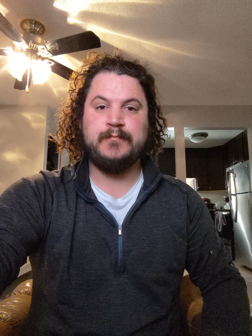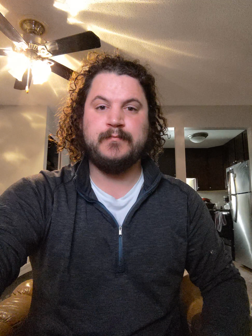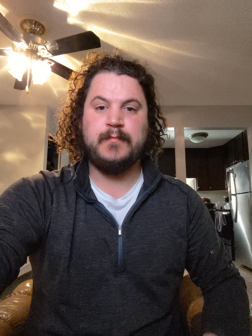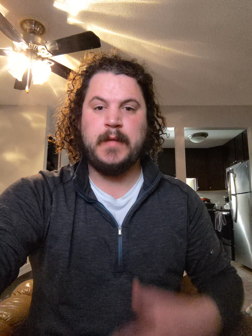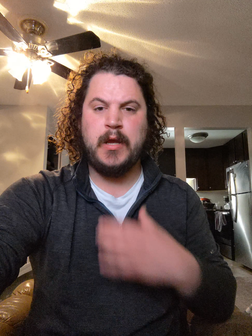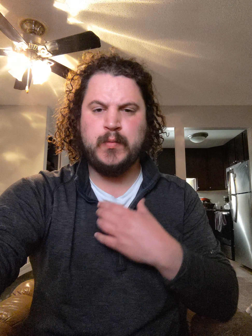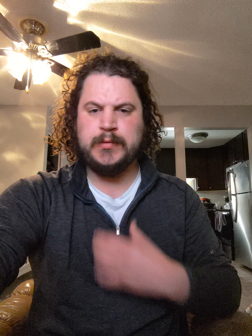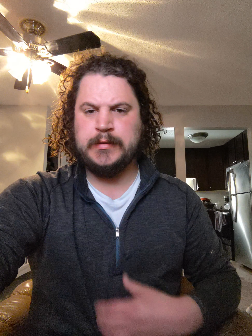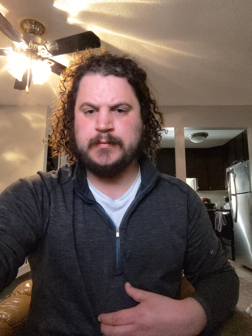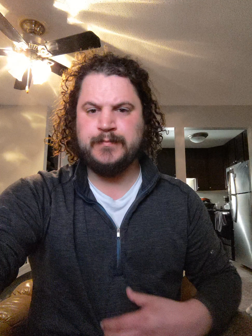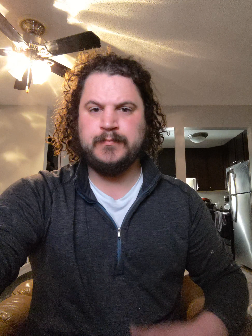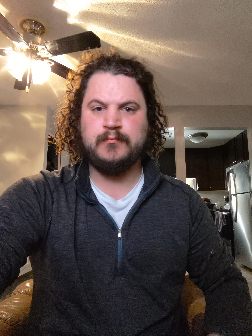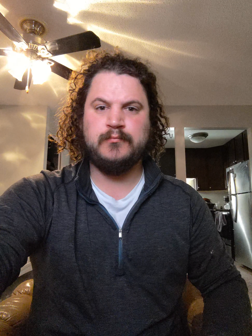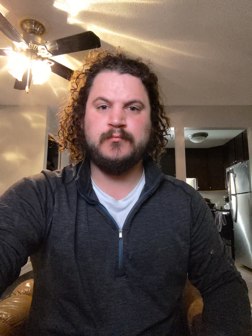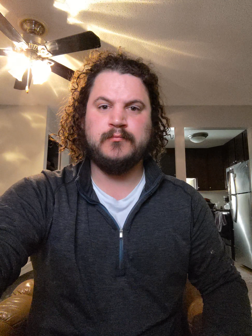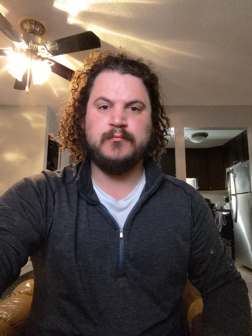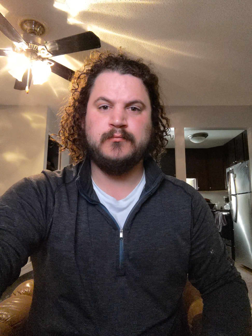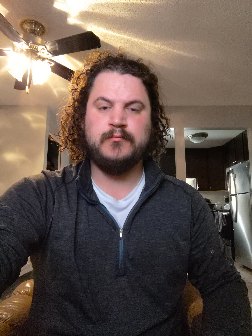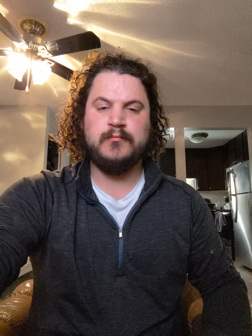hungry